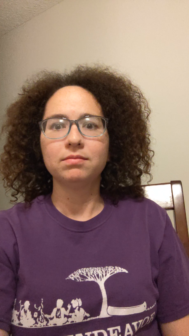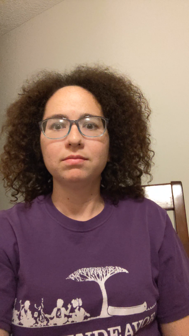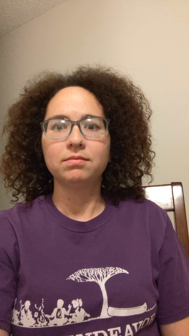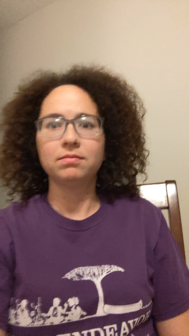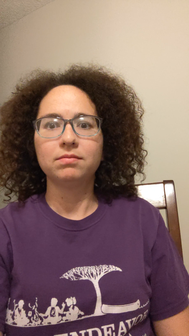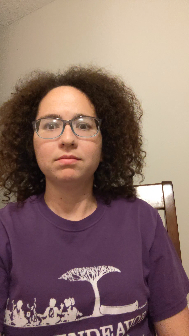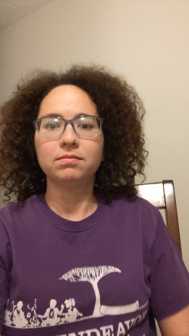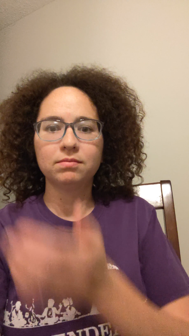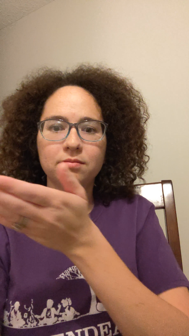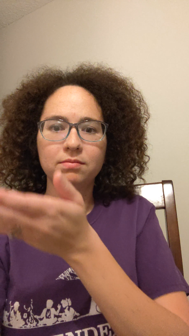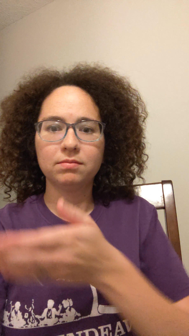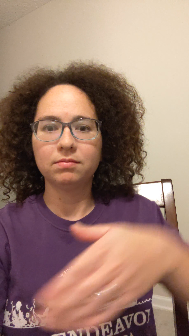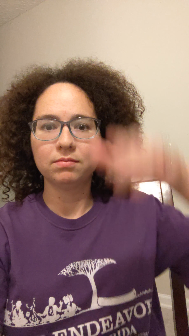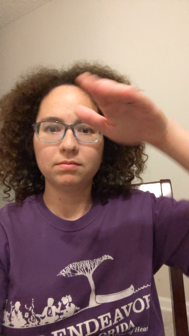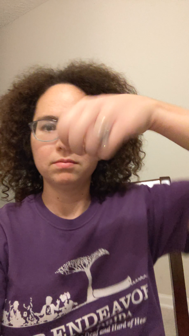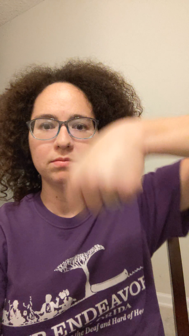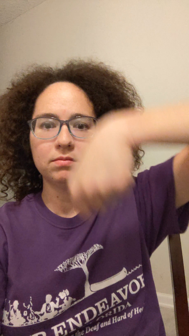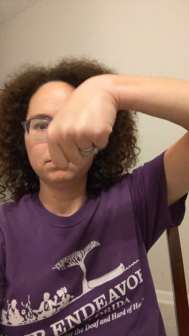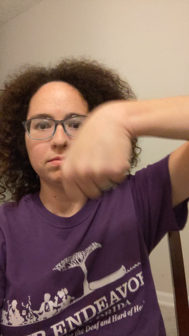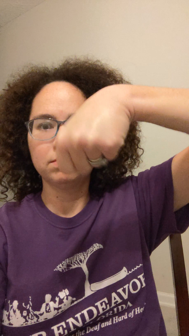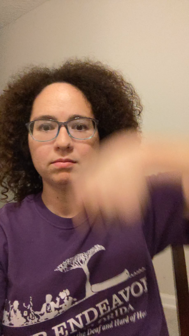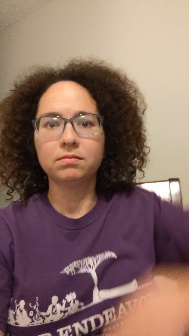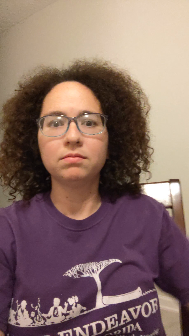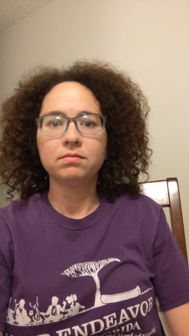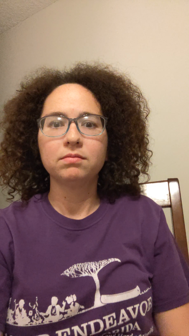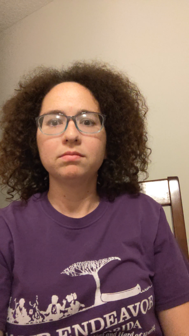basket